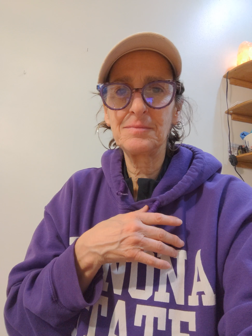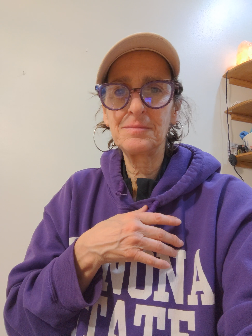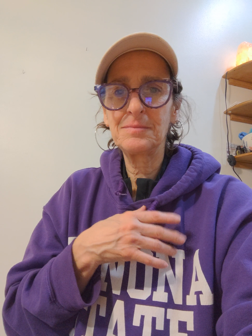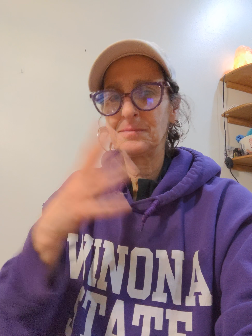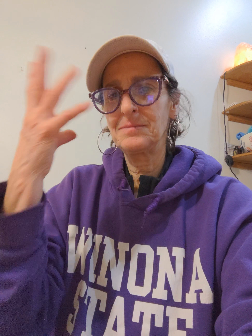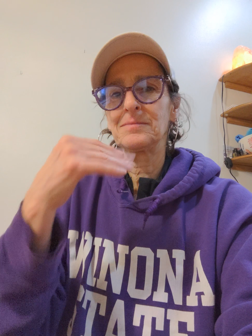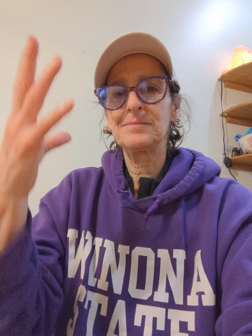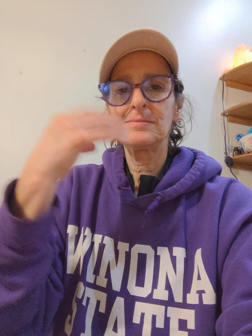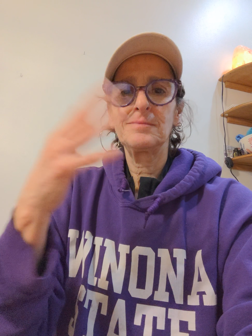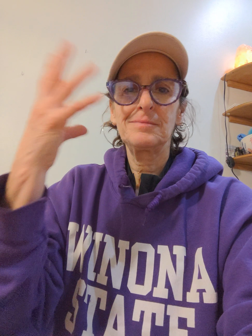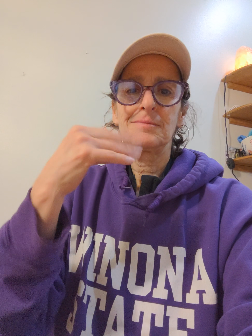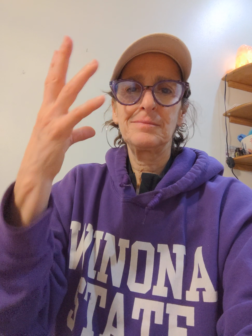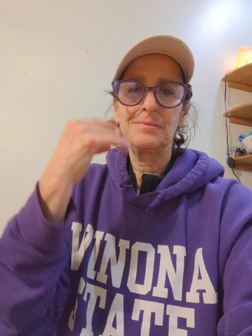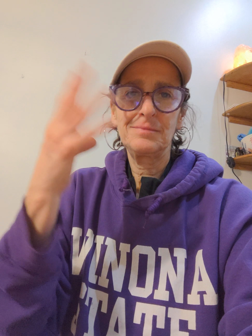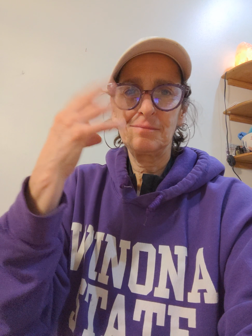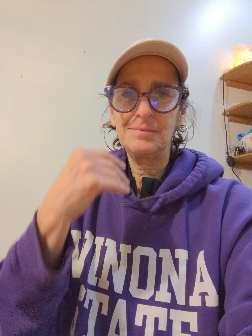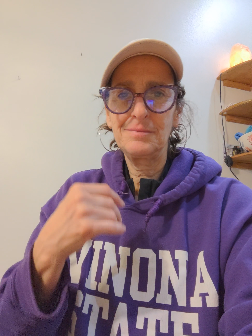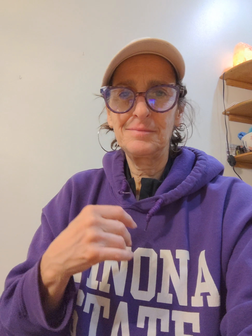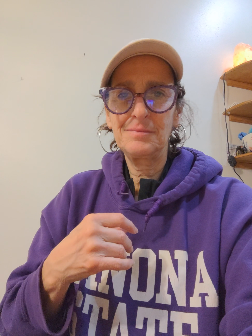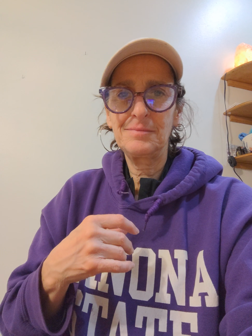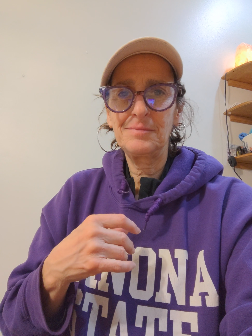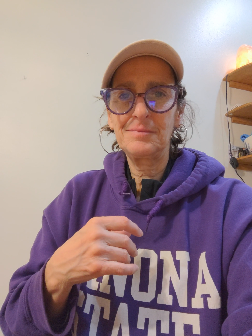sleepy